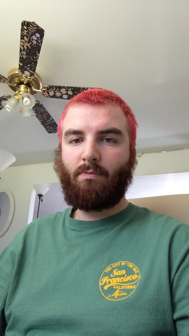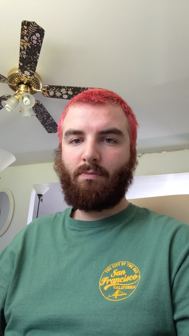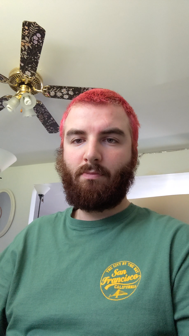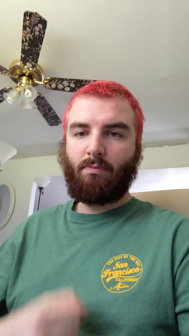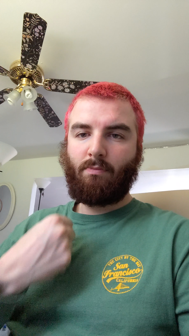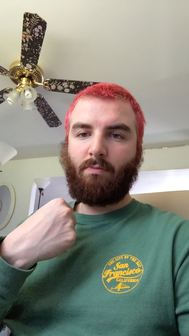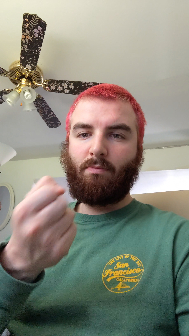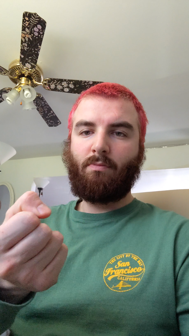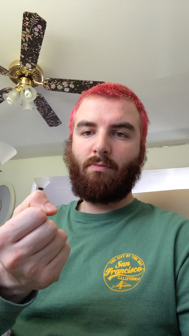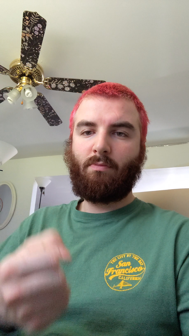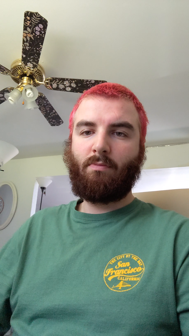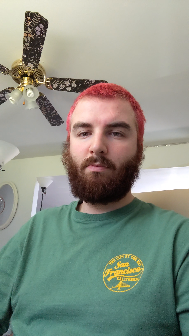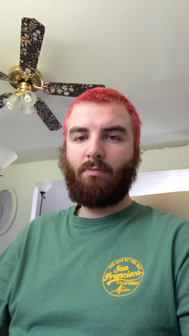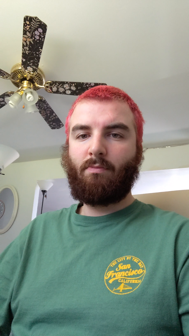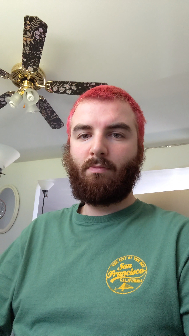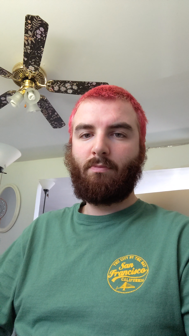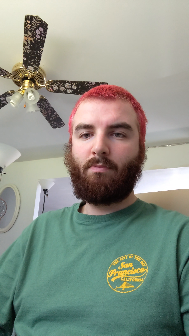drive